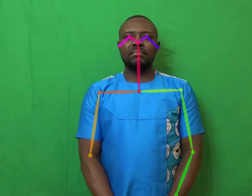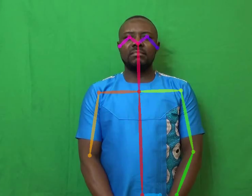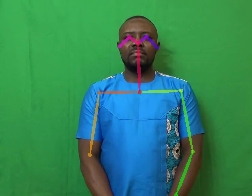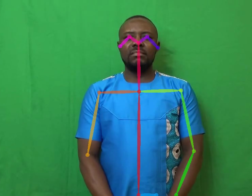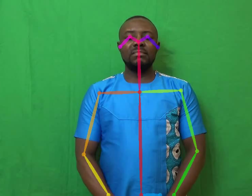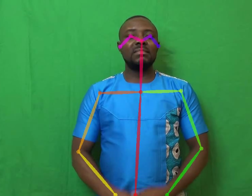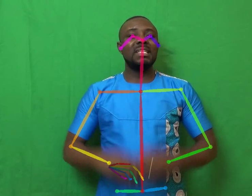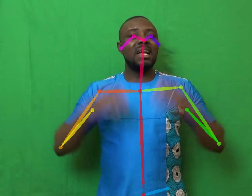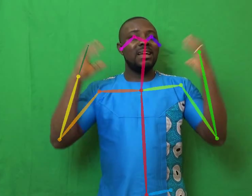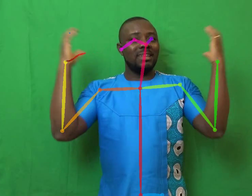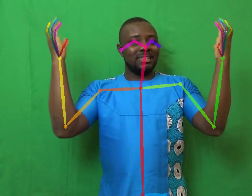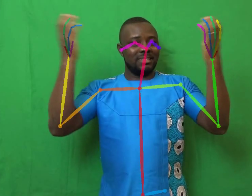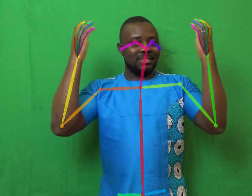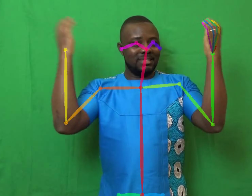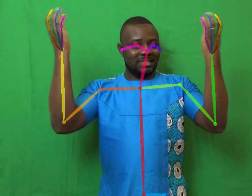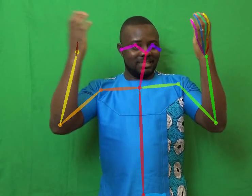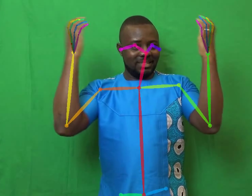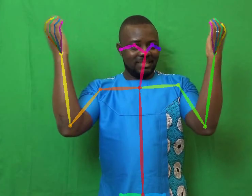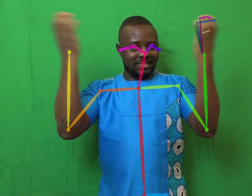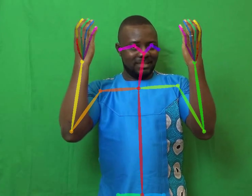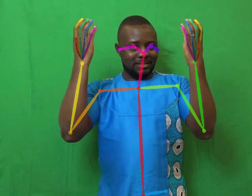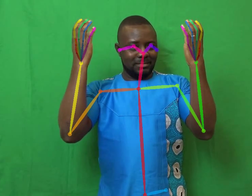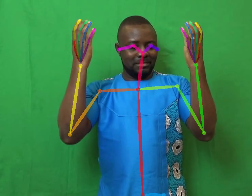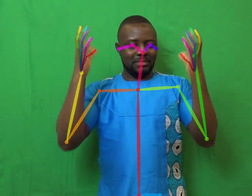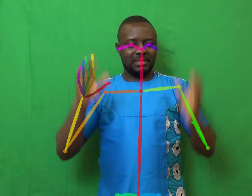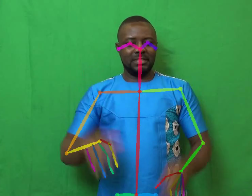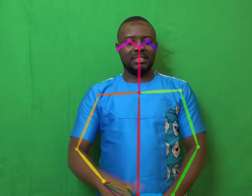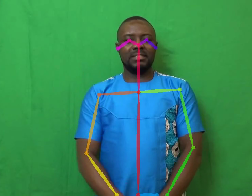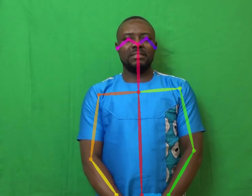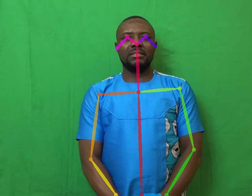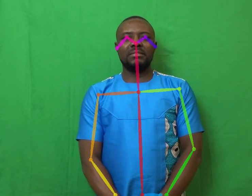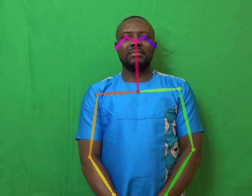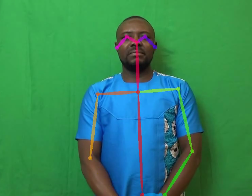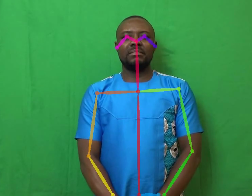celebration or ceremony